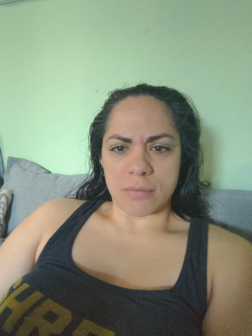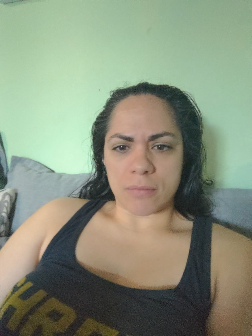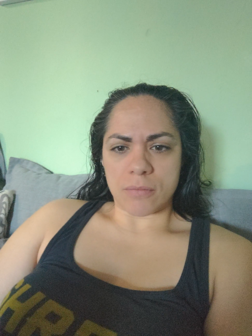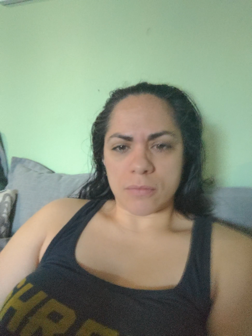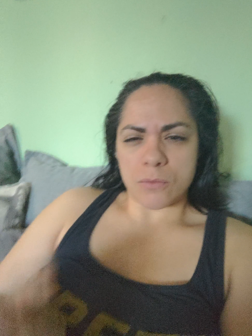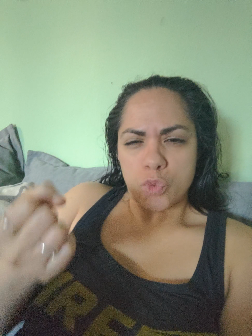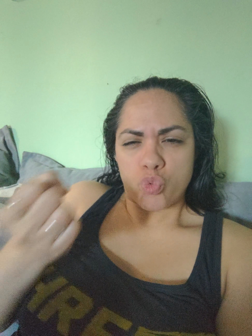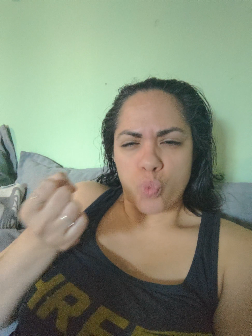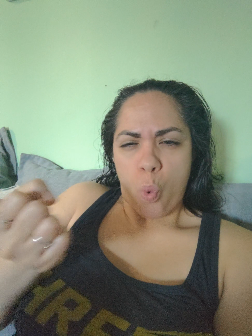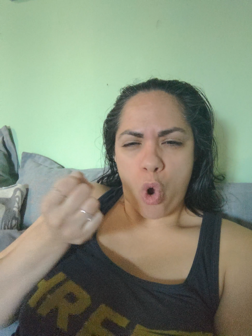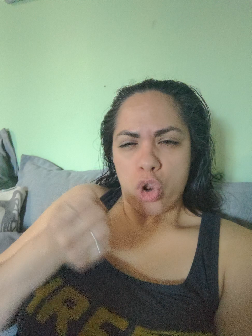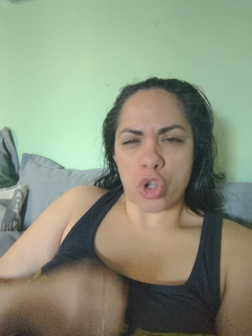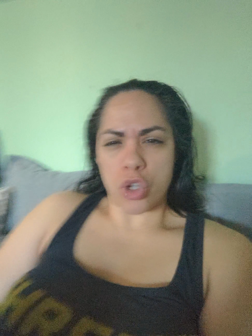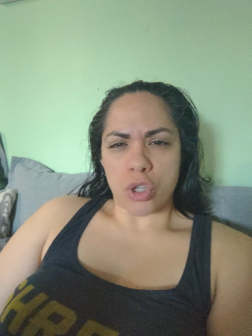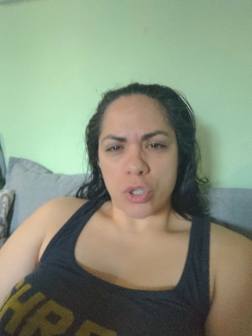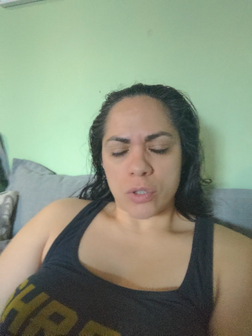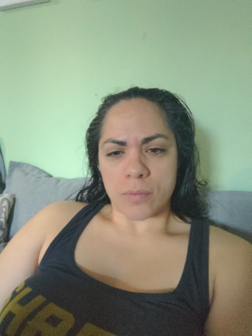drawer